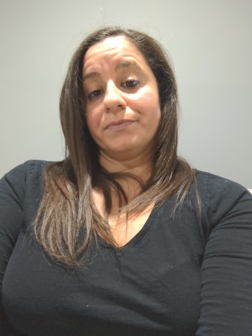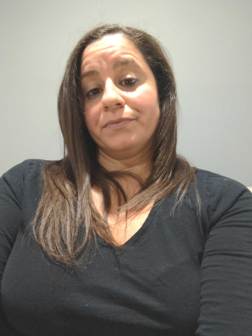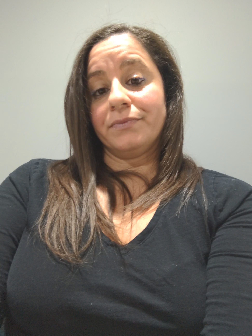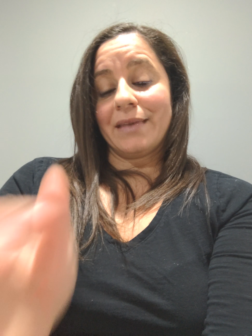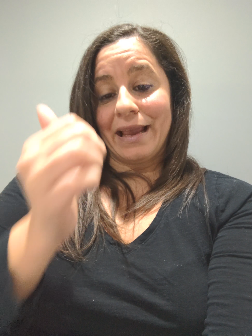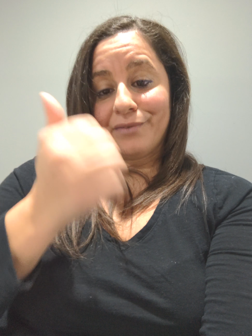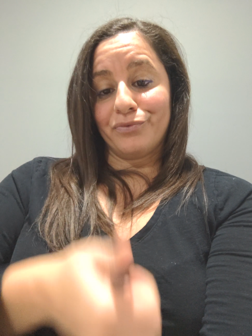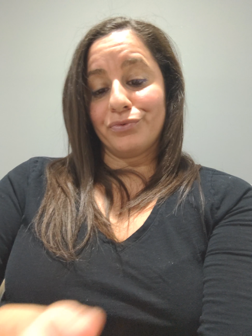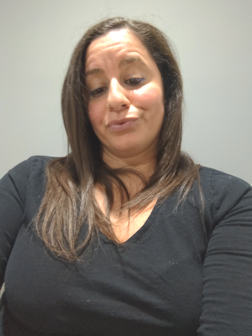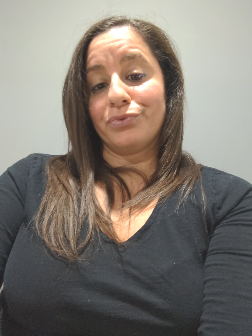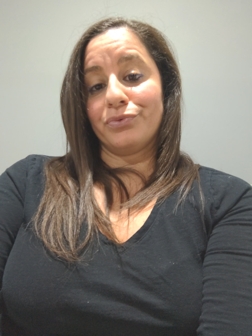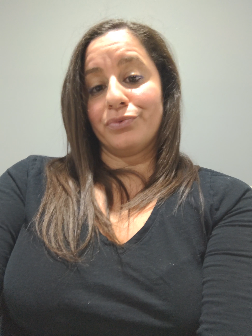every